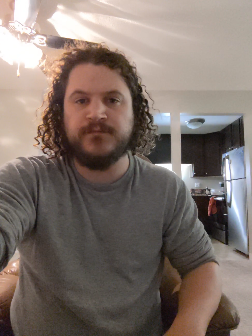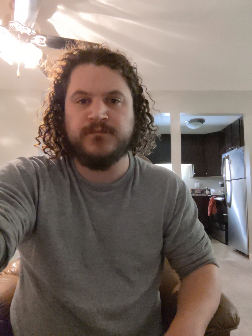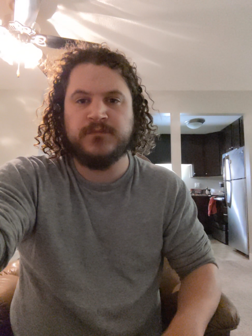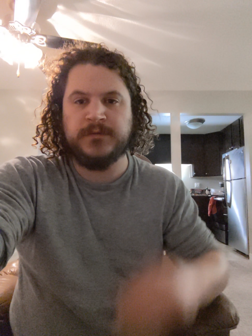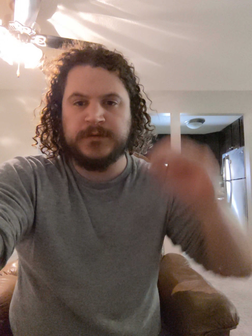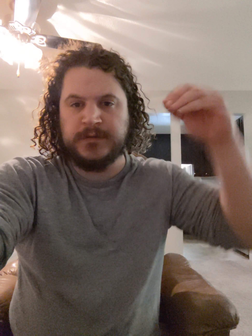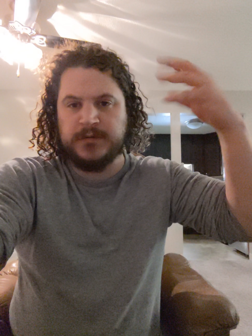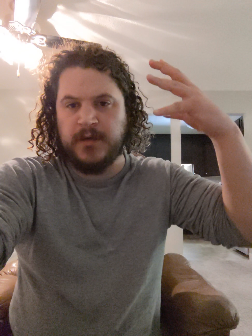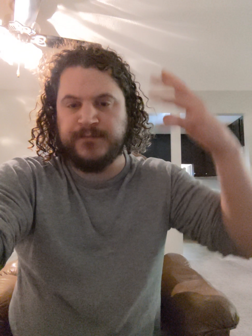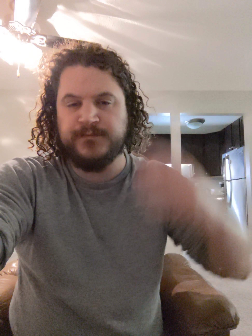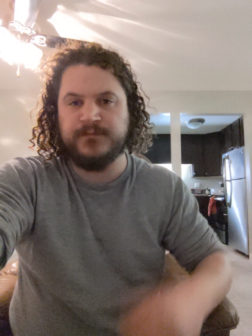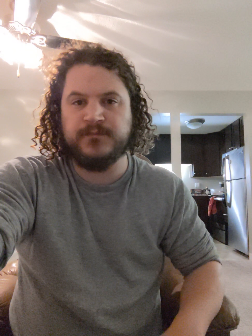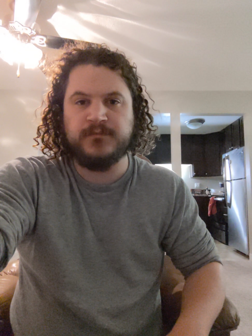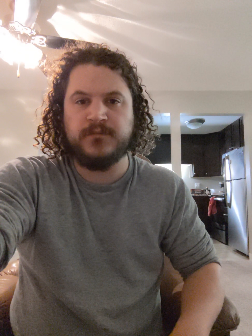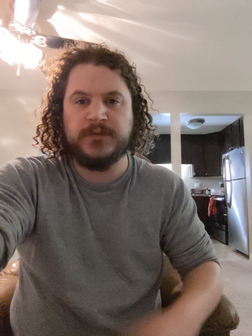sun